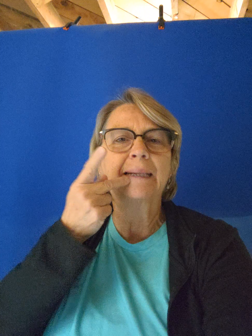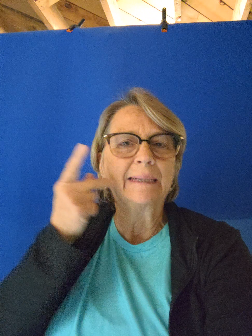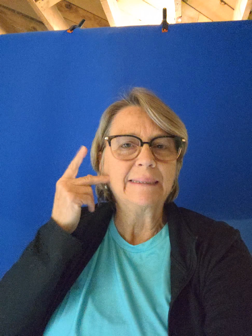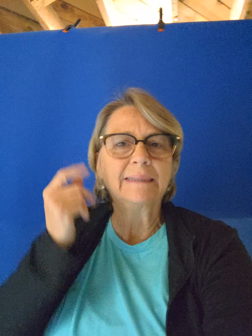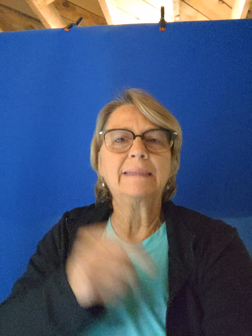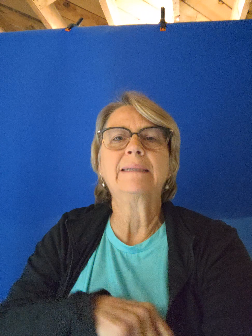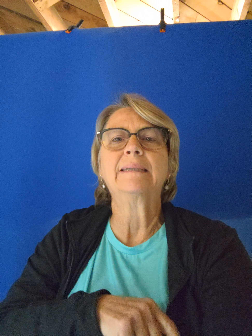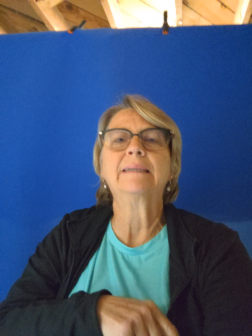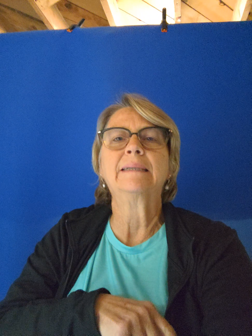kiss